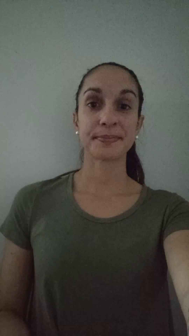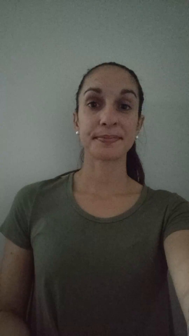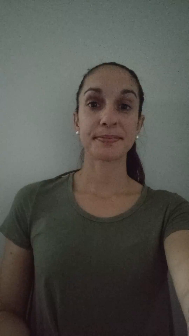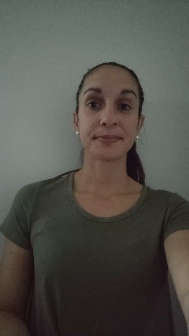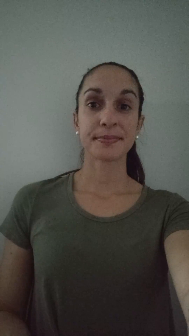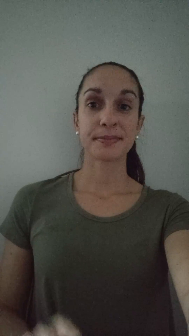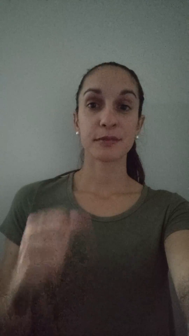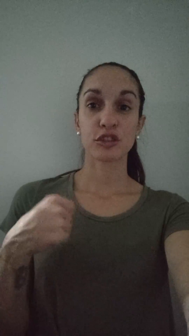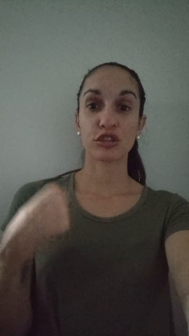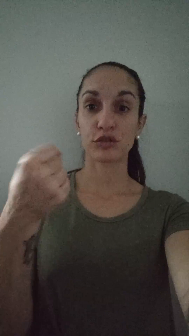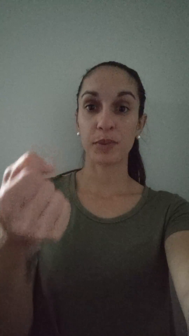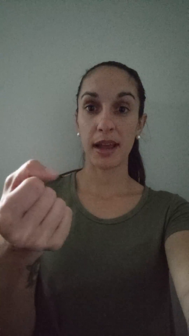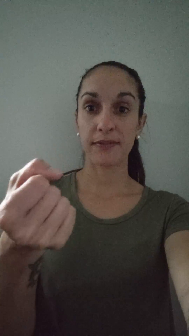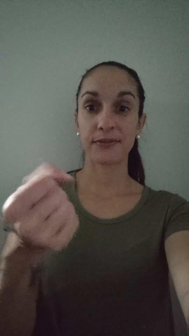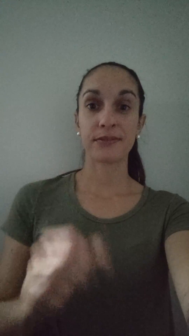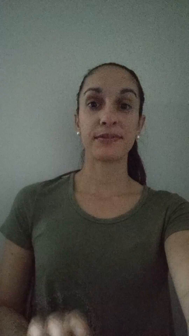drive